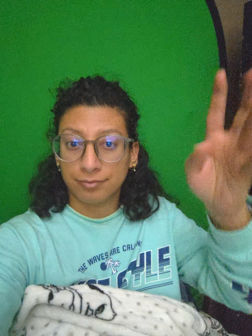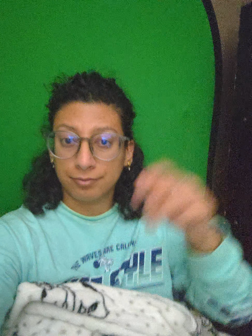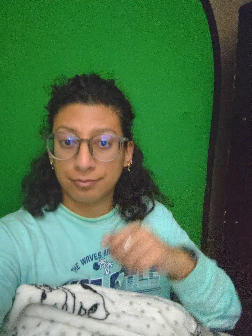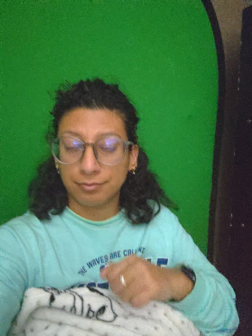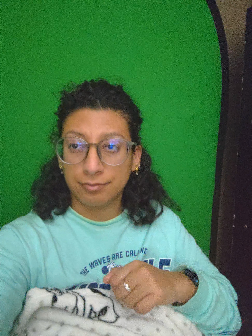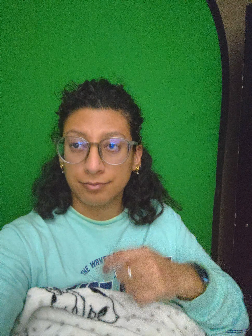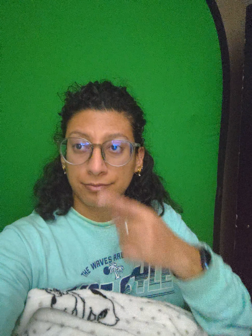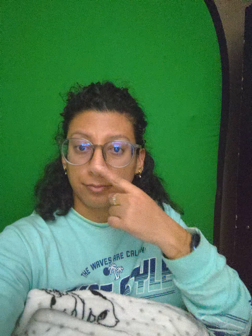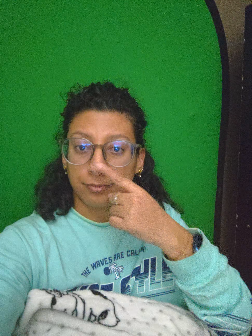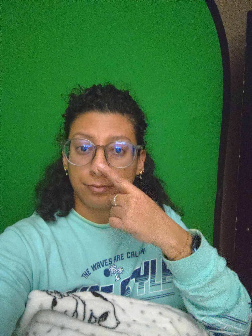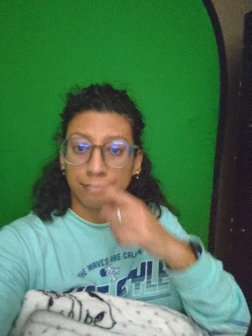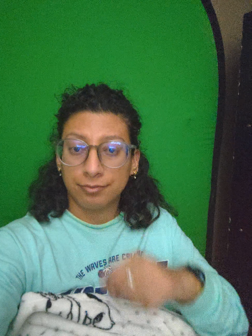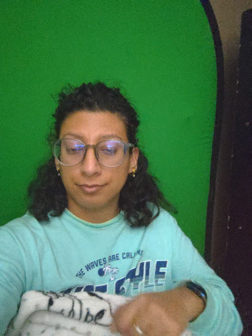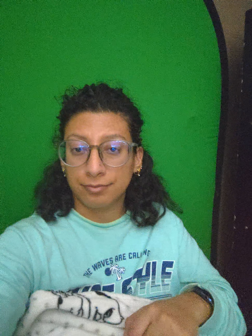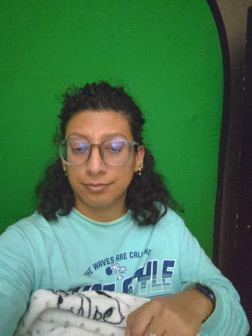nose